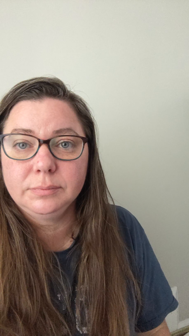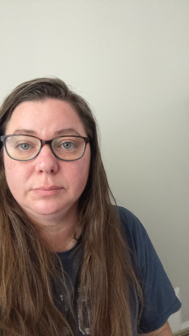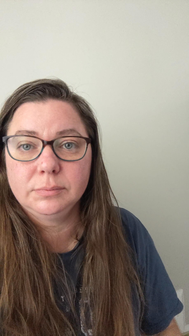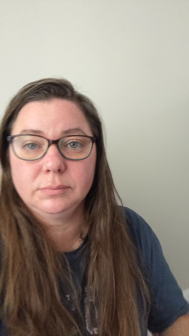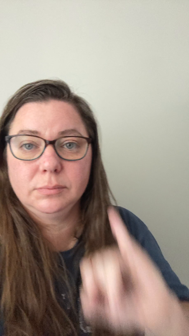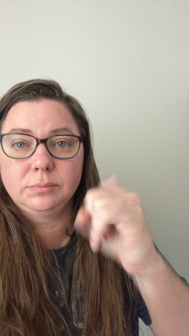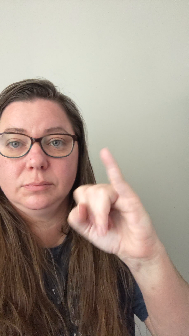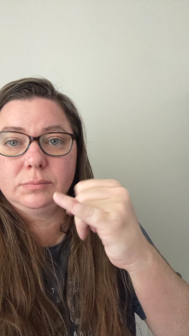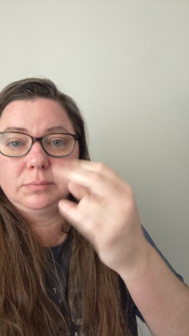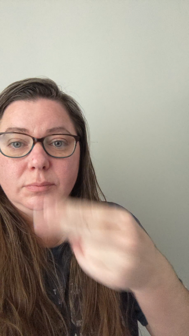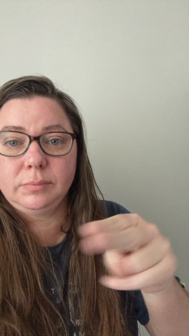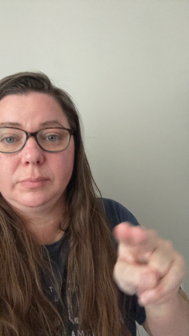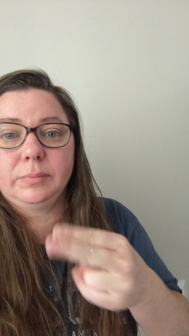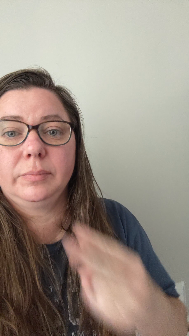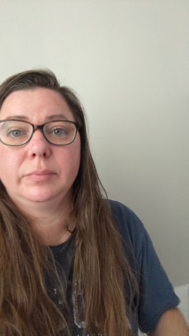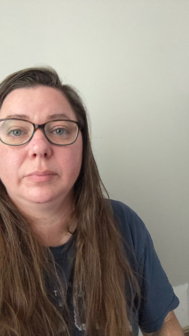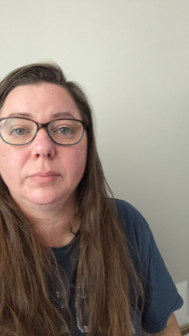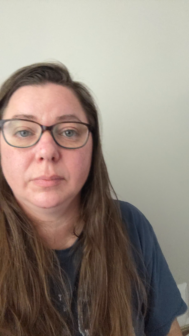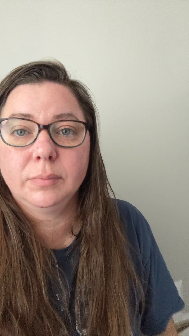jelly